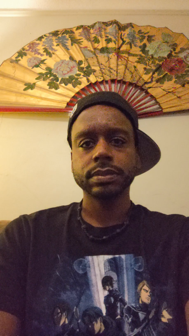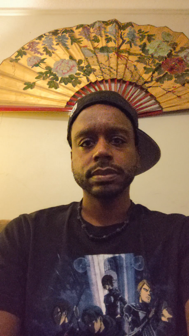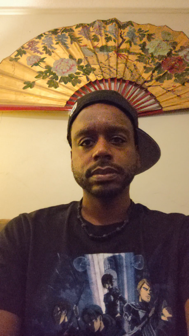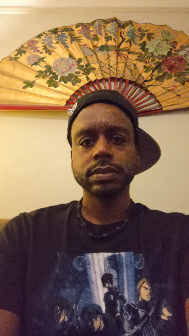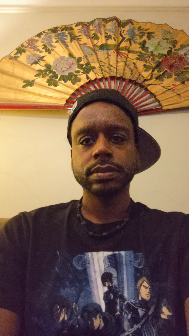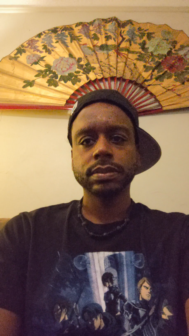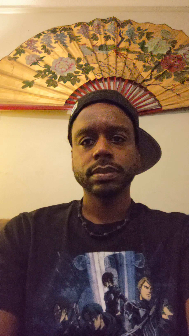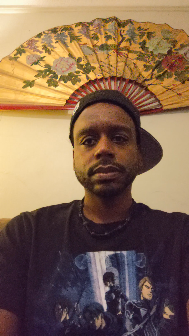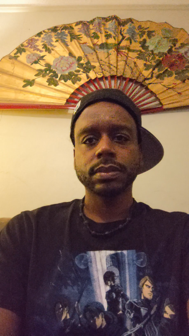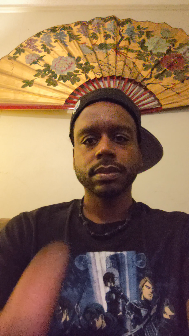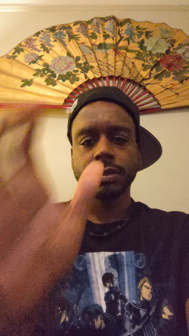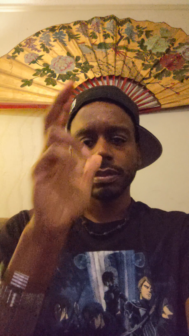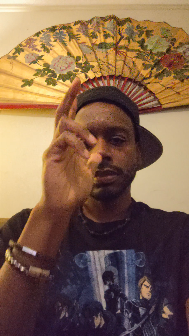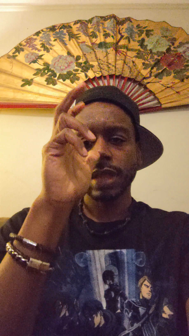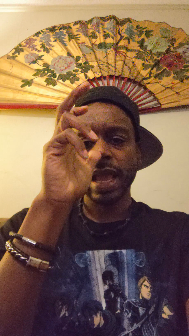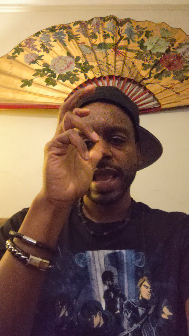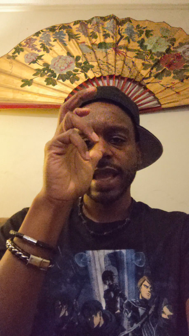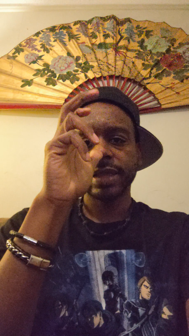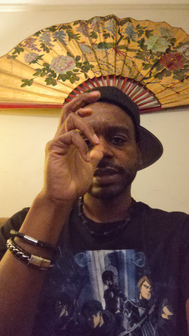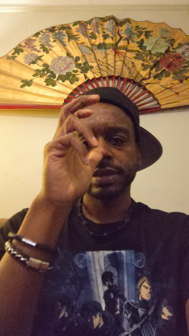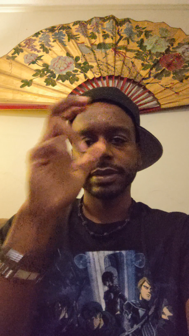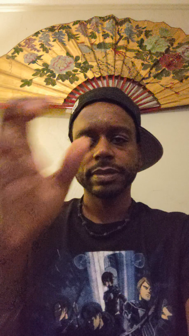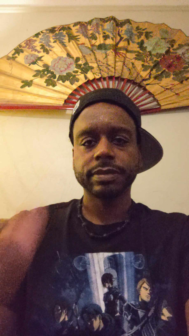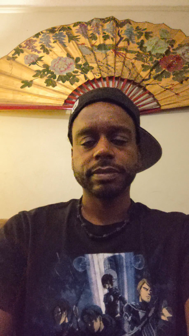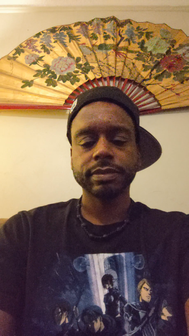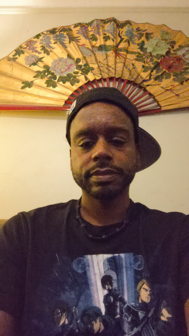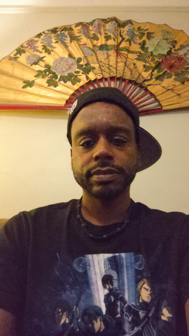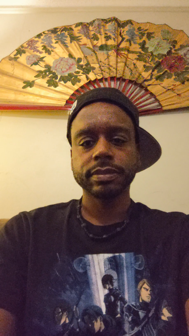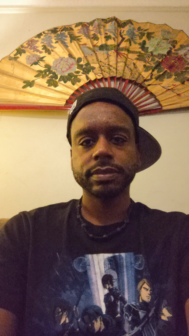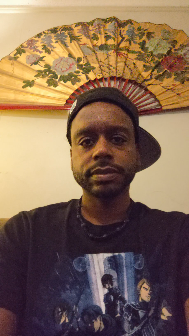ant